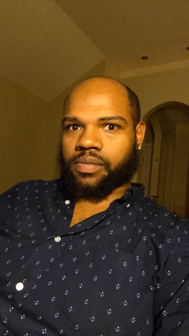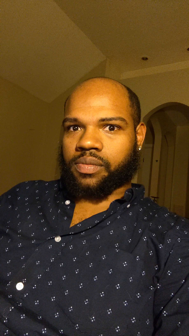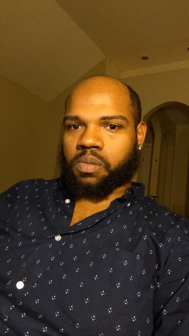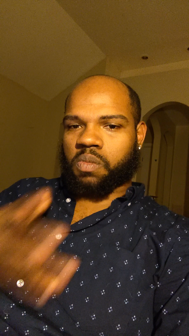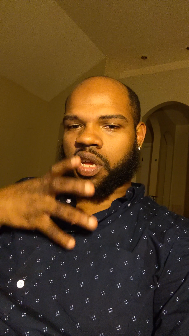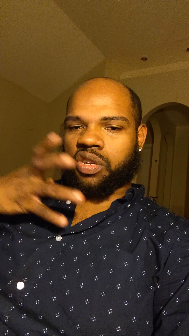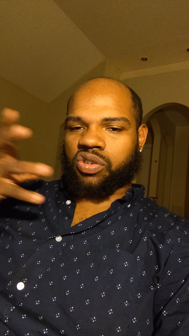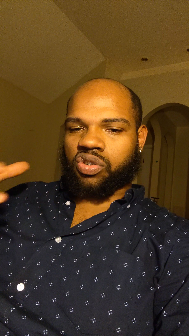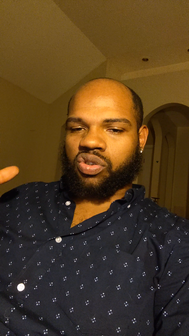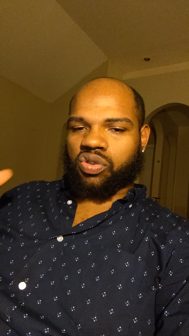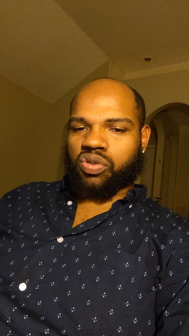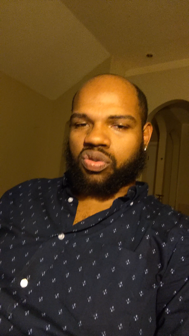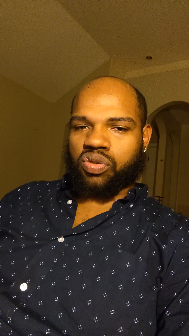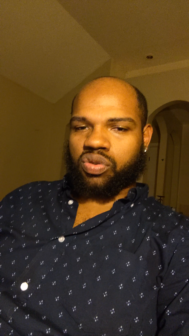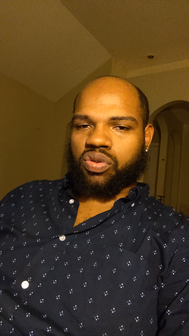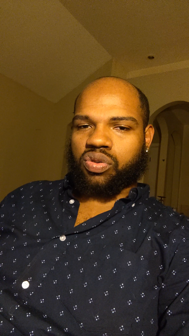much